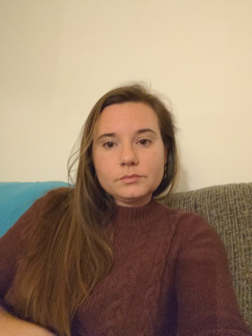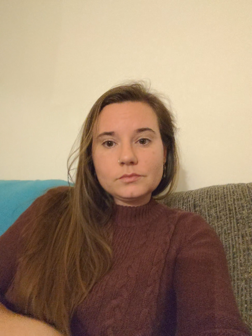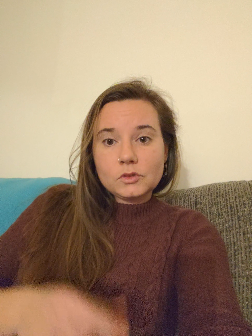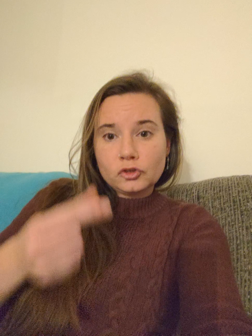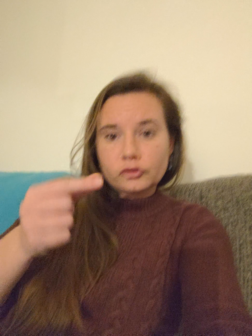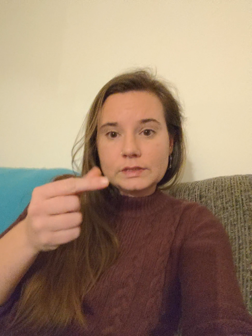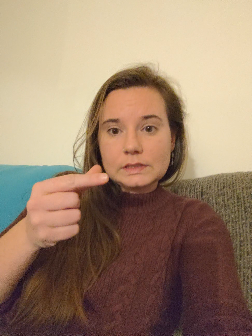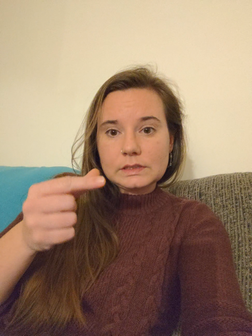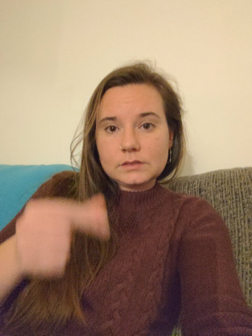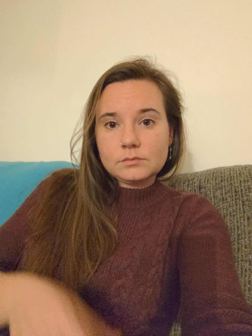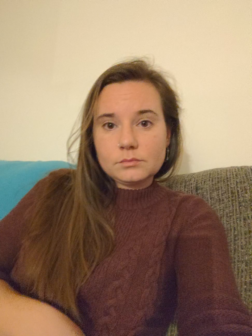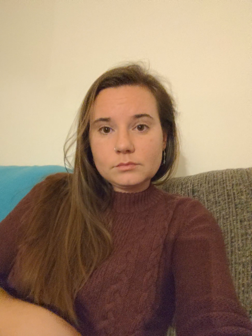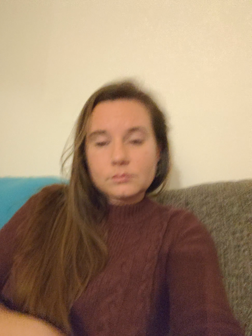green